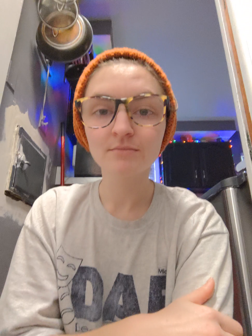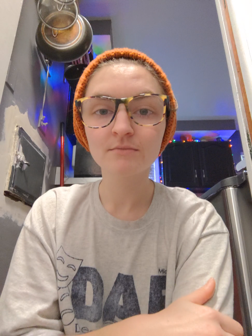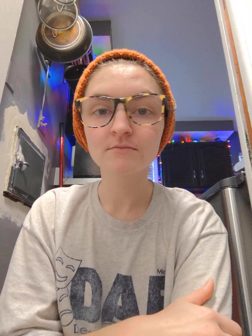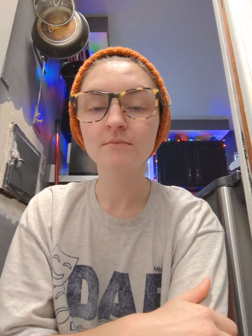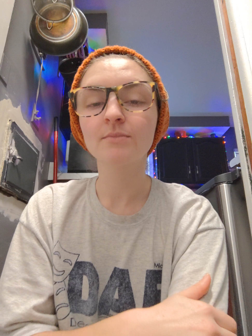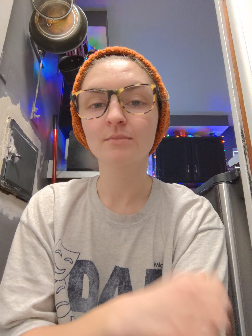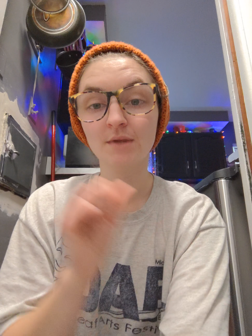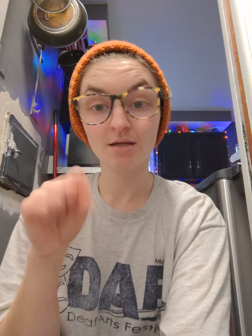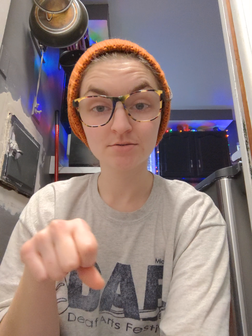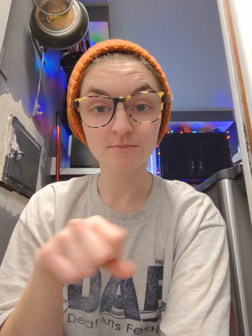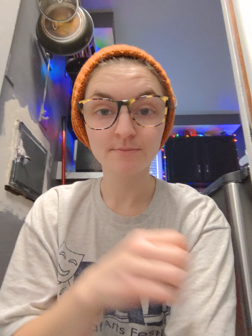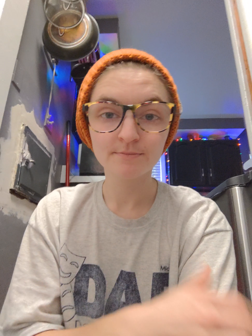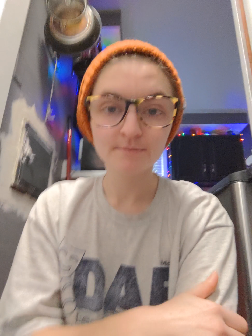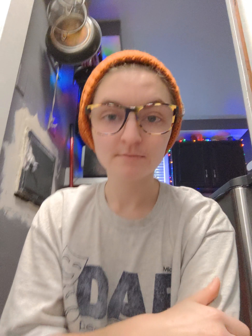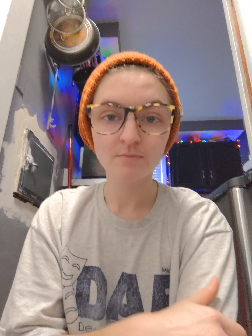can